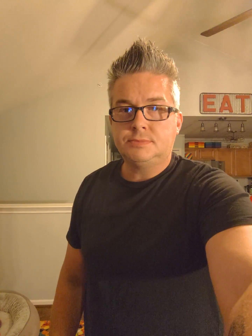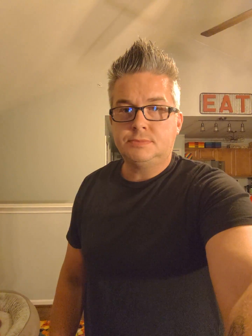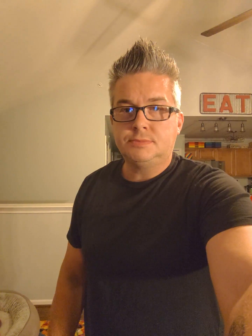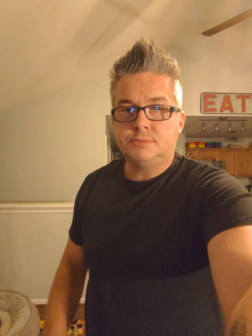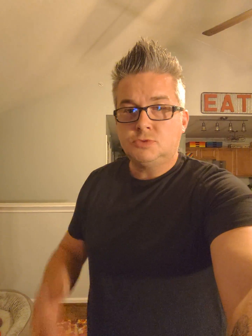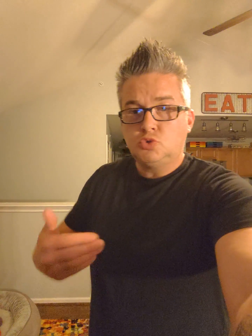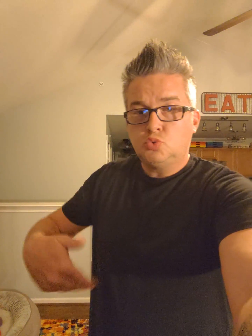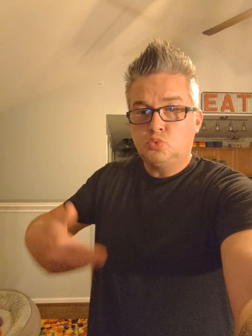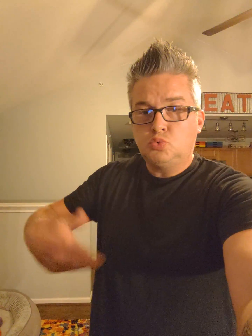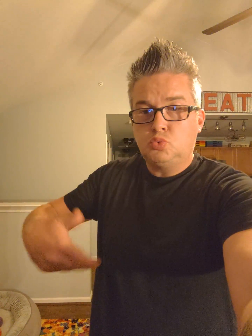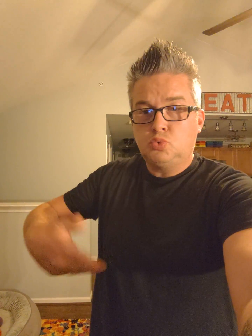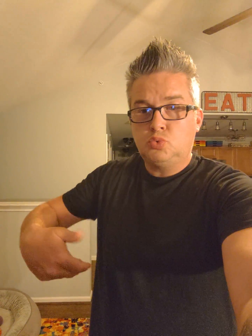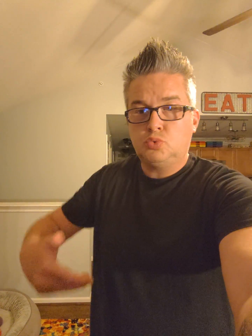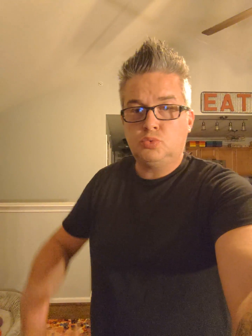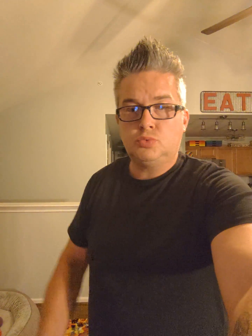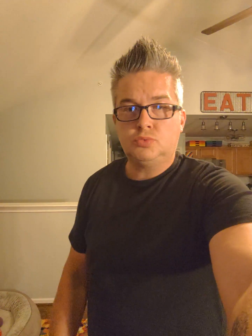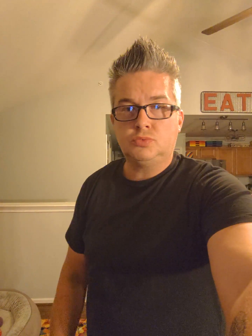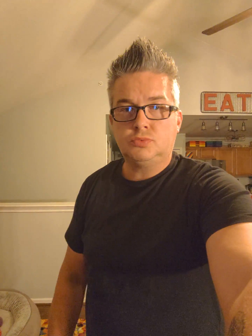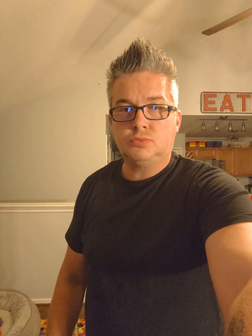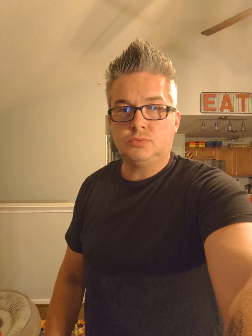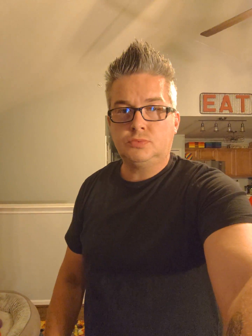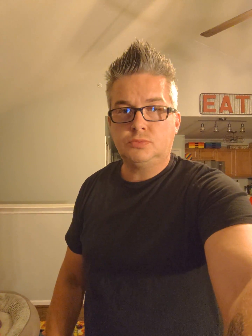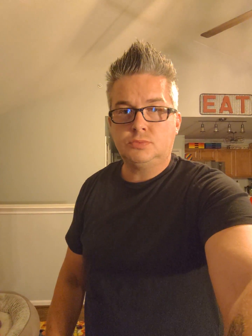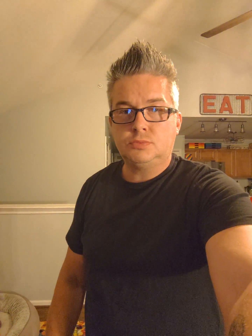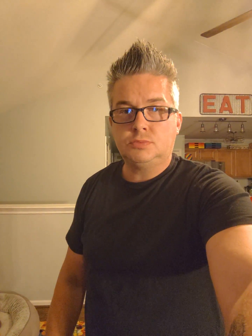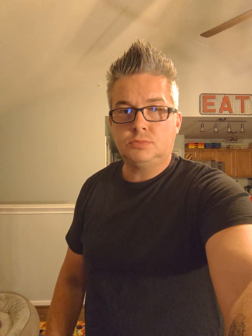shorts